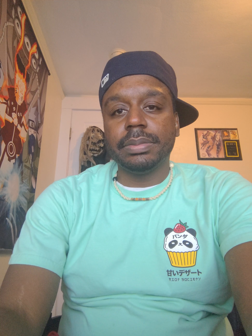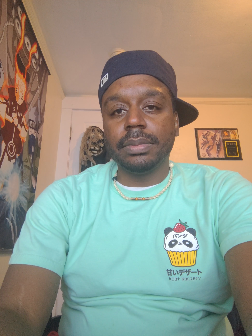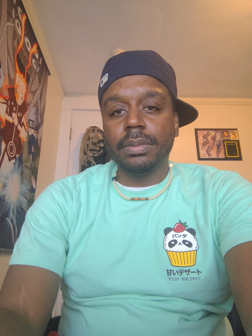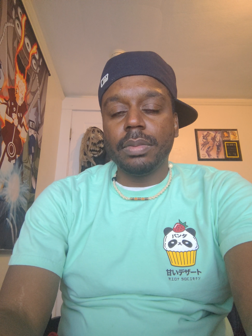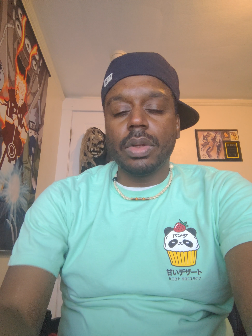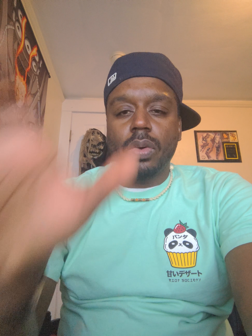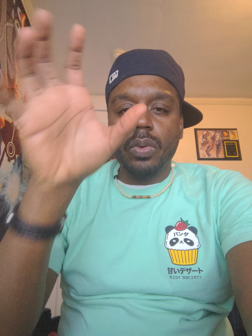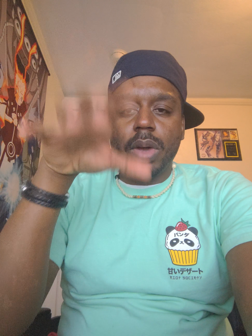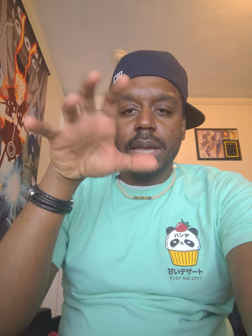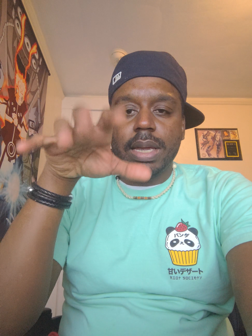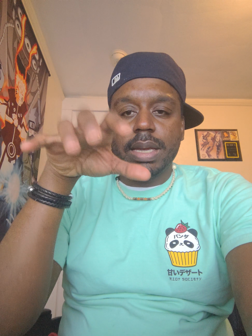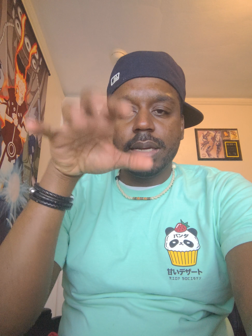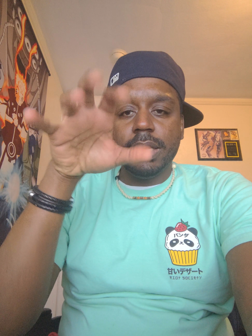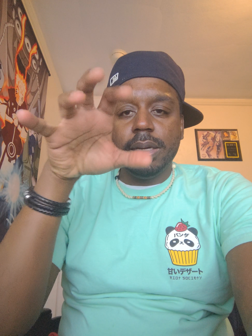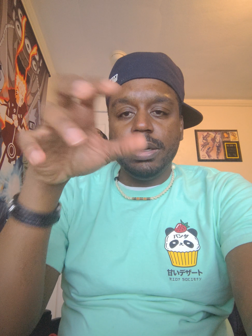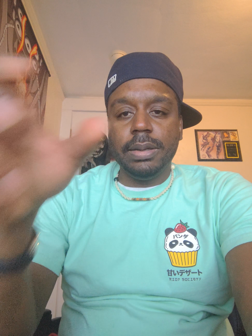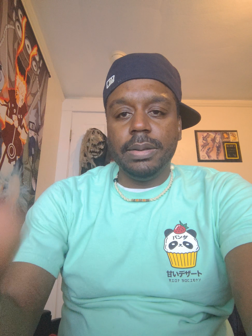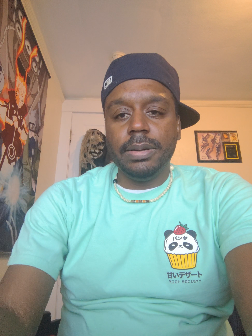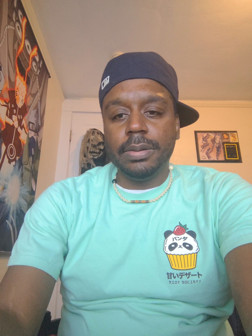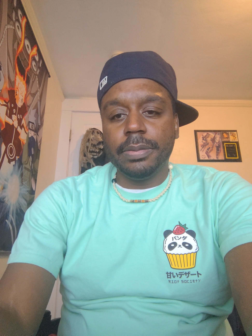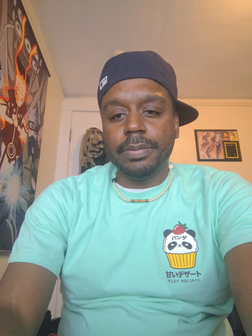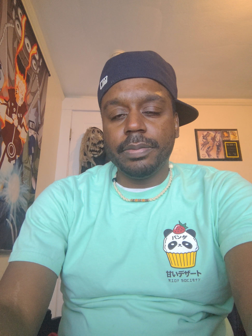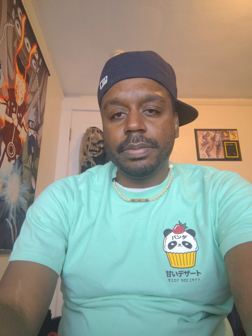rain